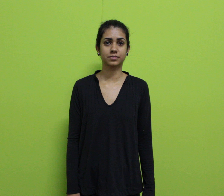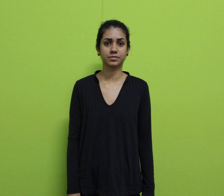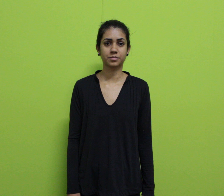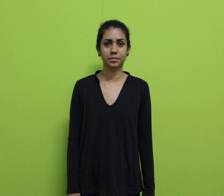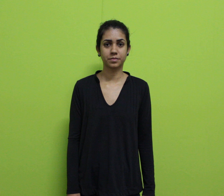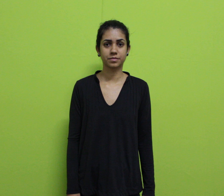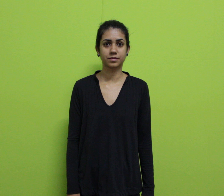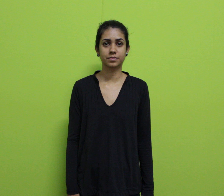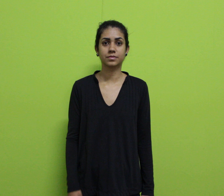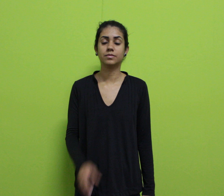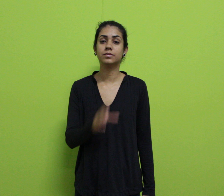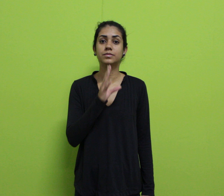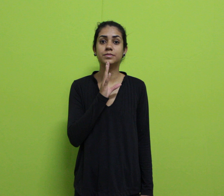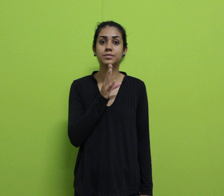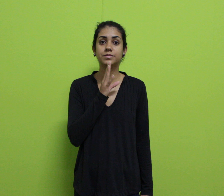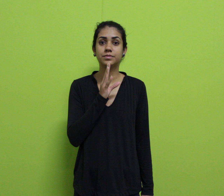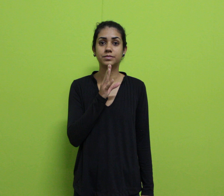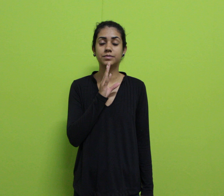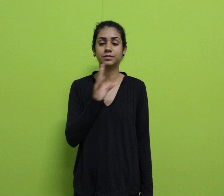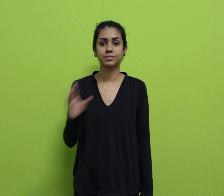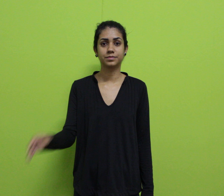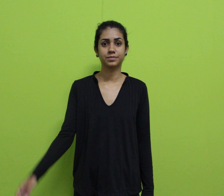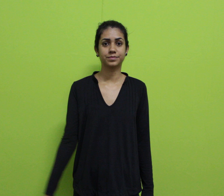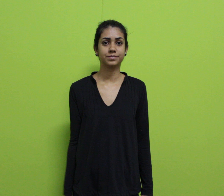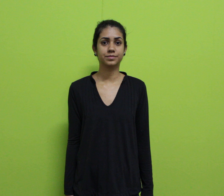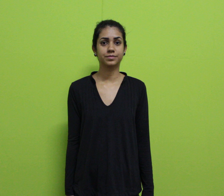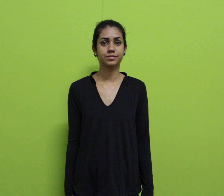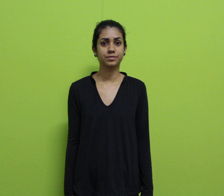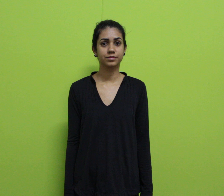conhecer